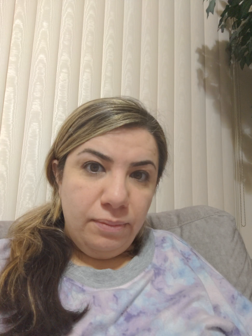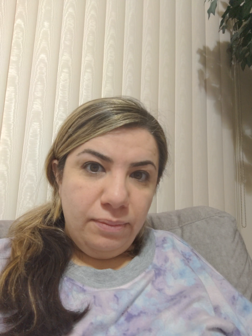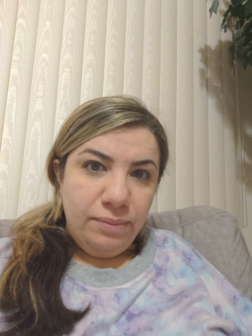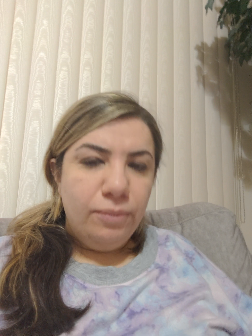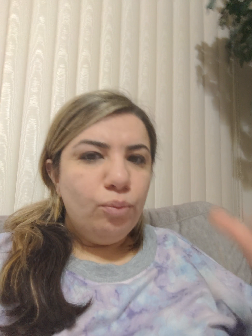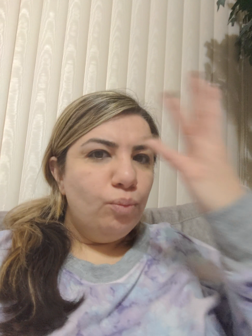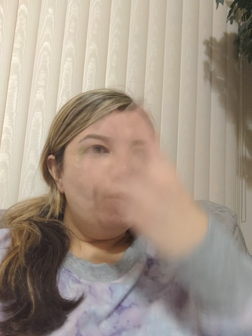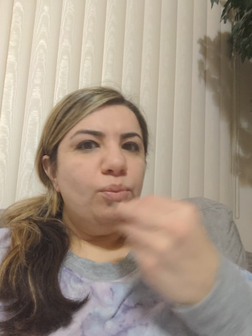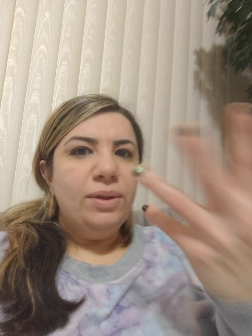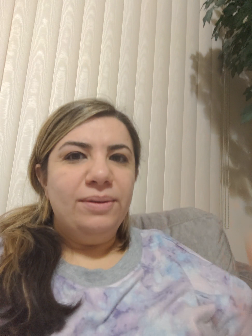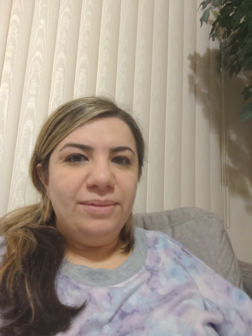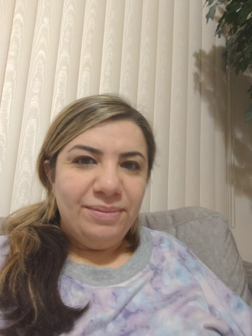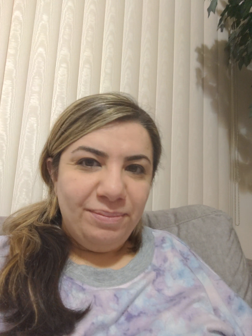pretty